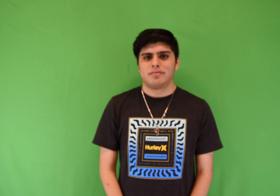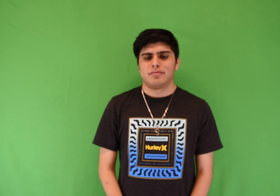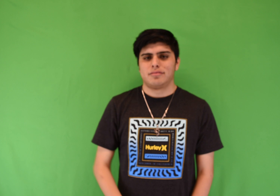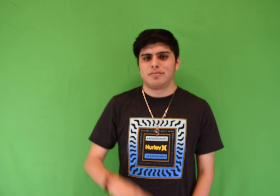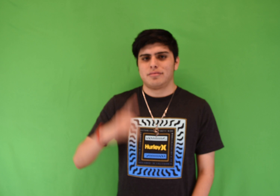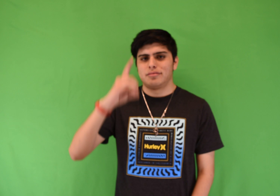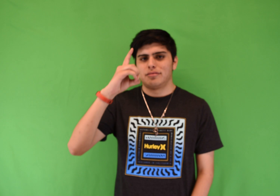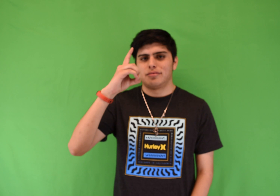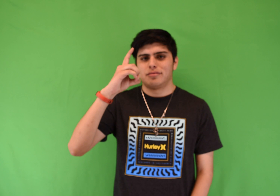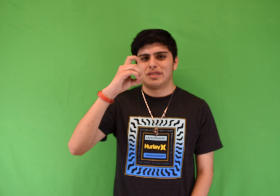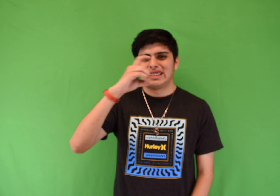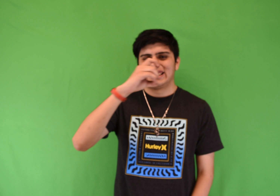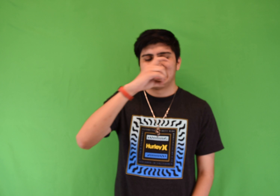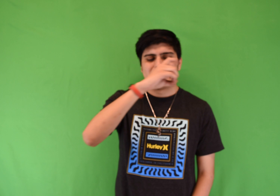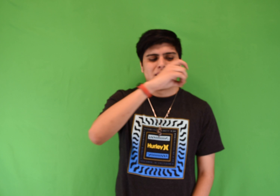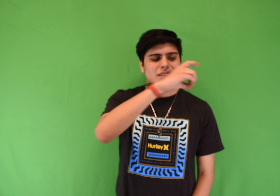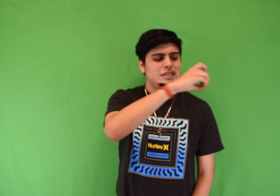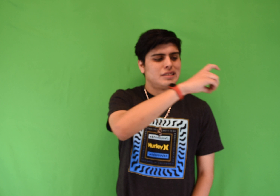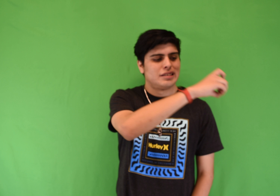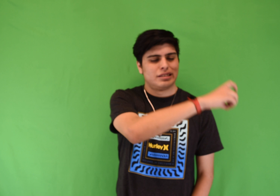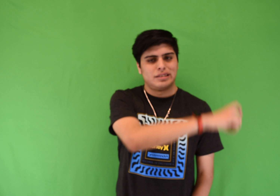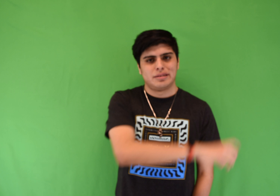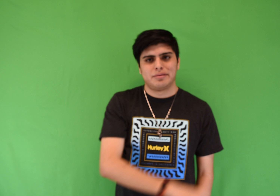difícil